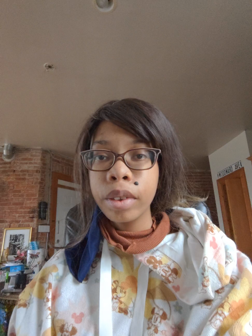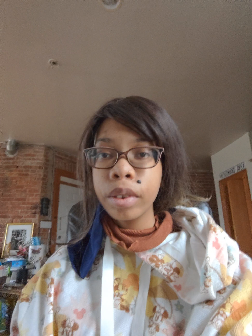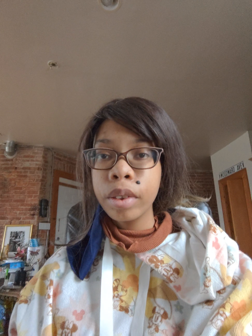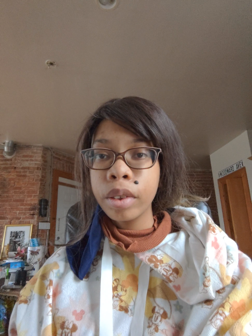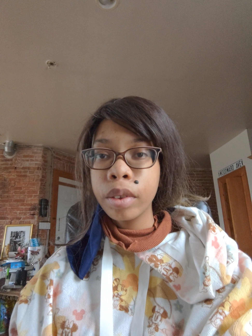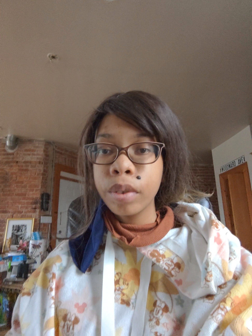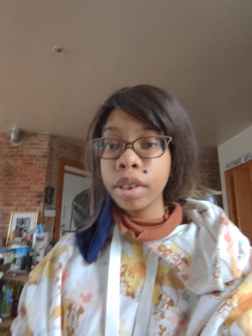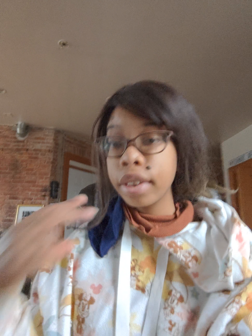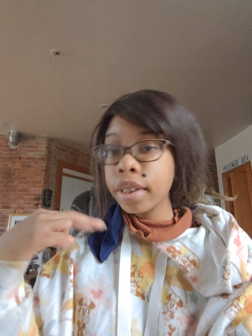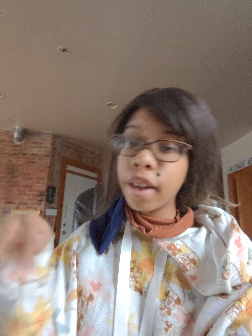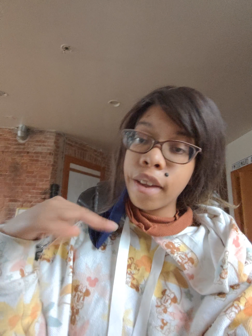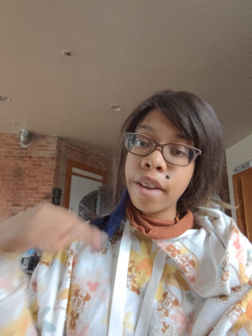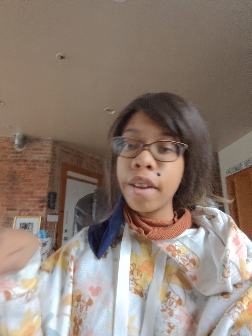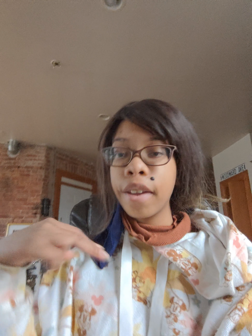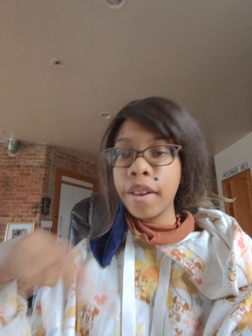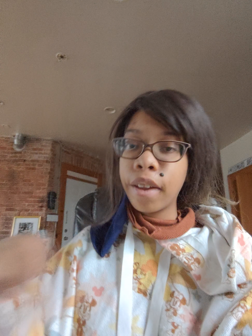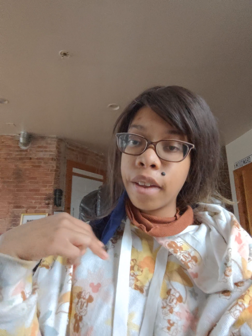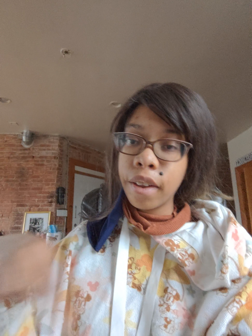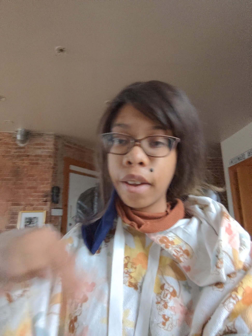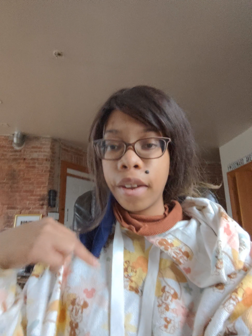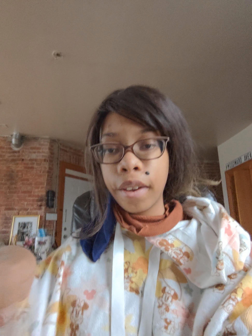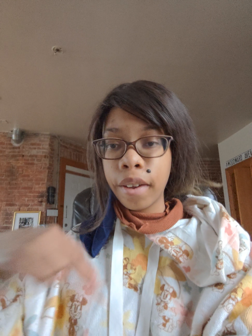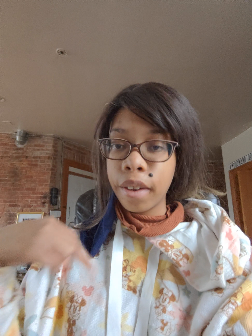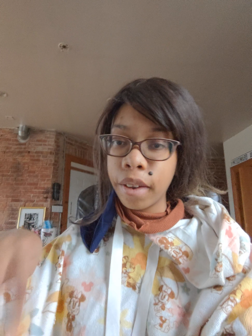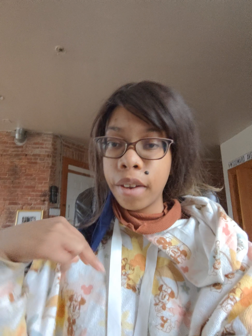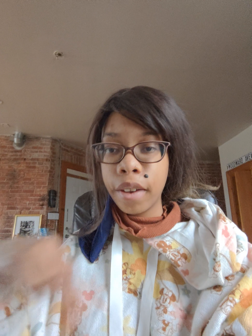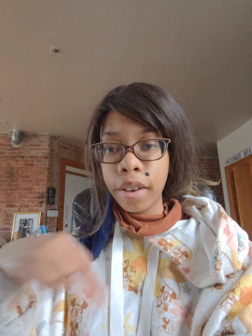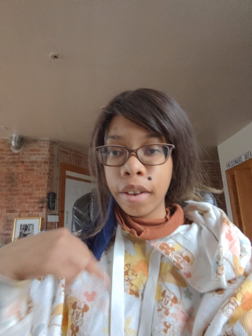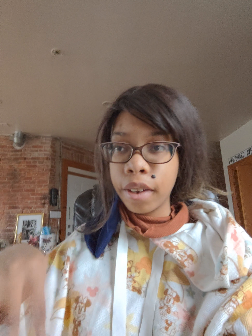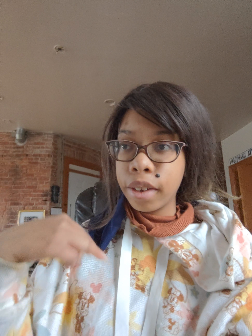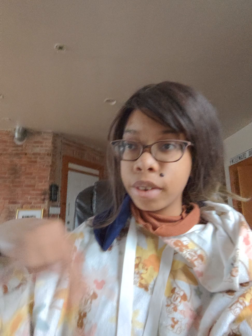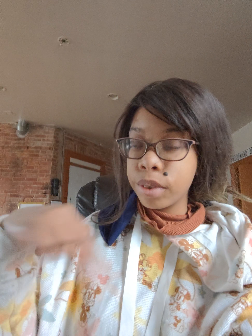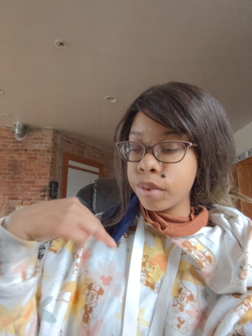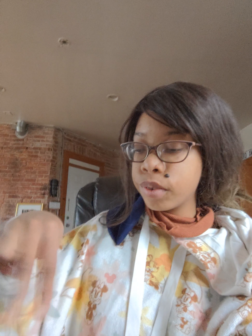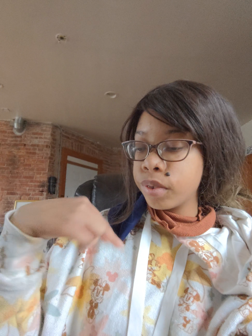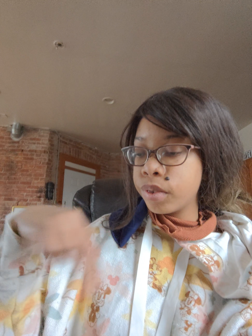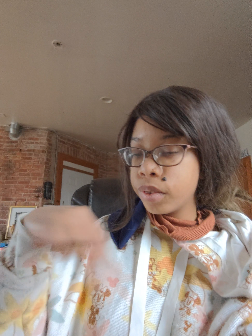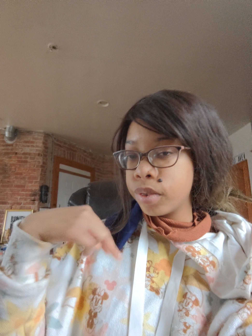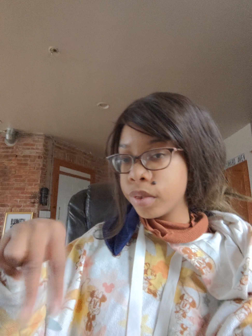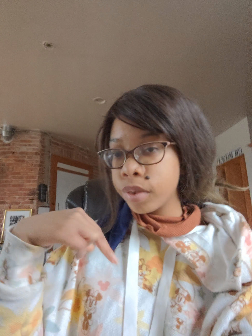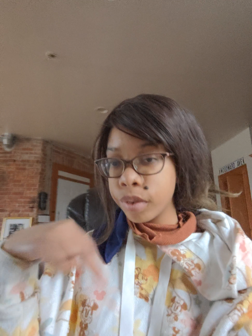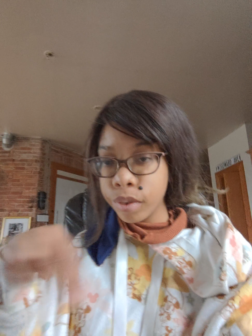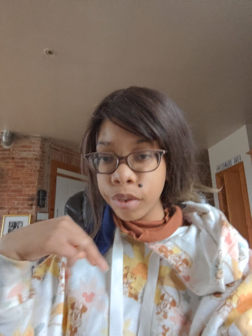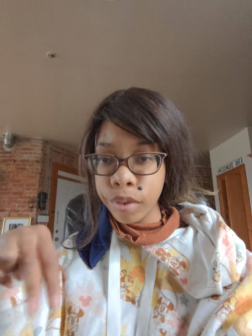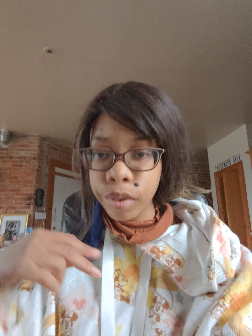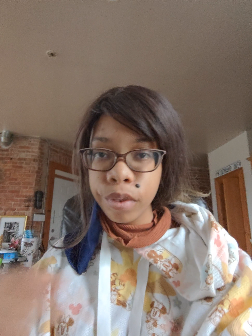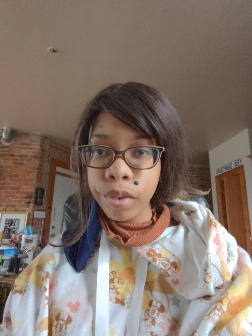dance